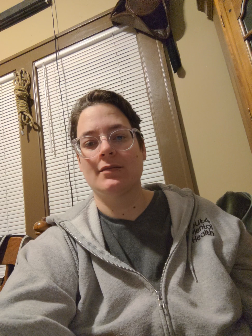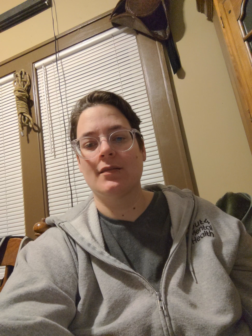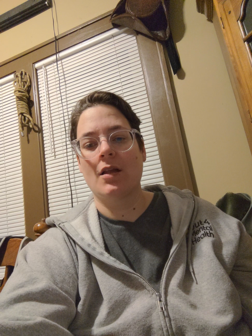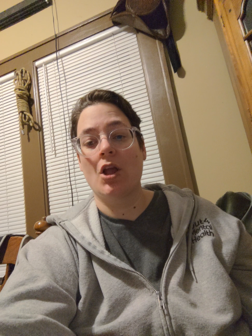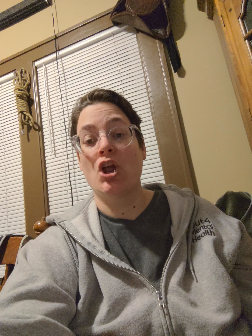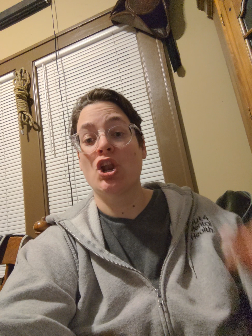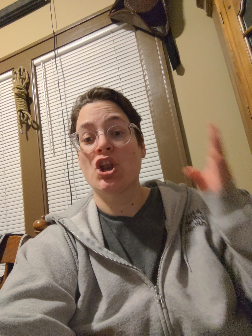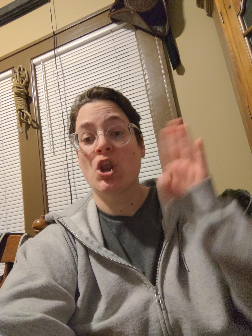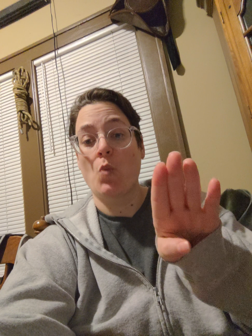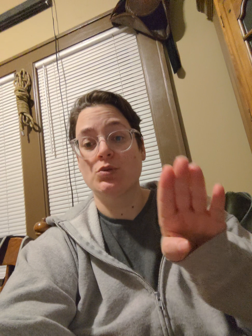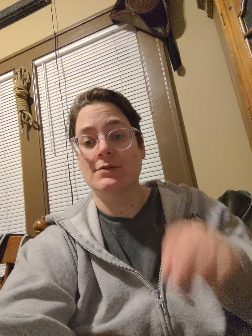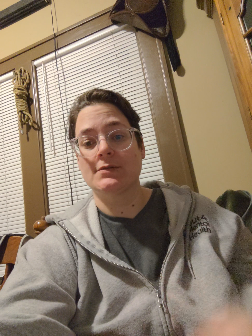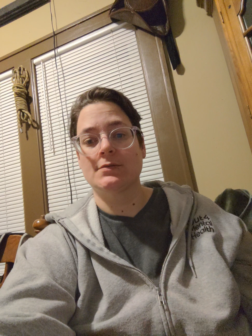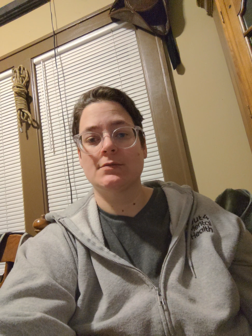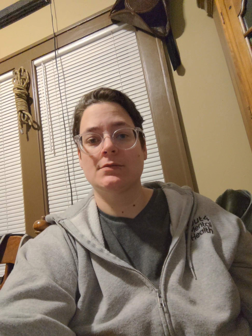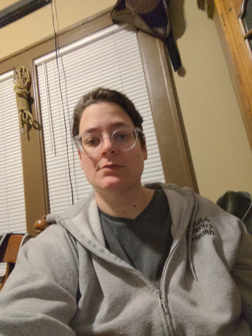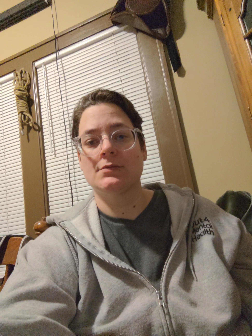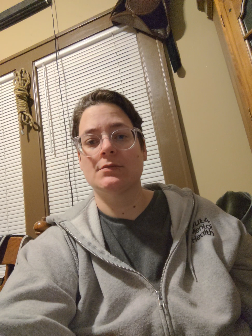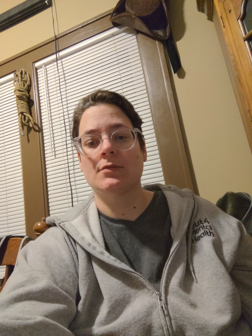close